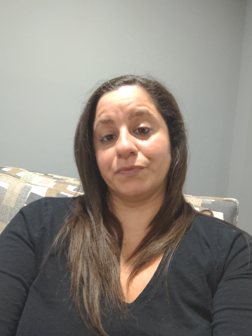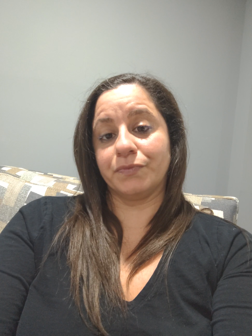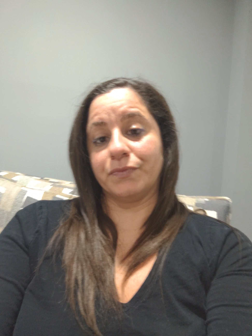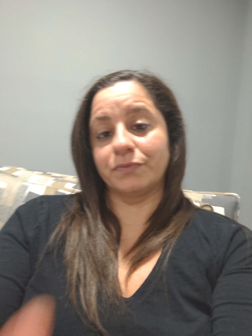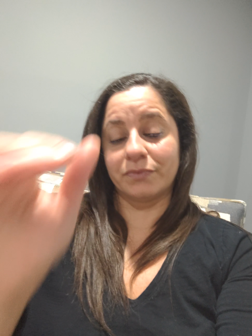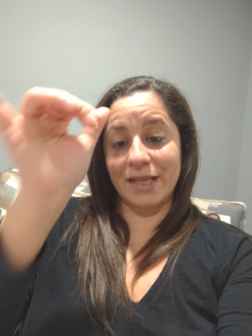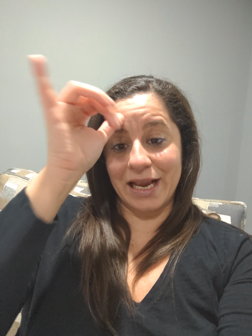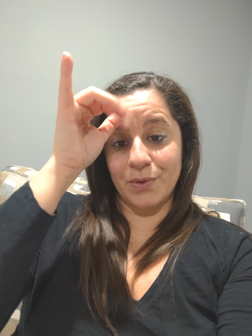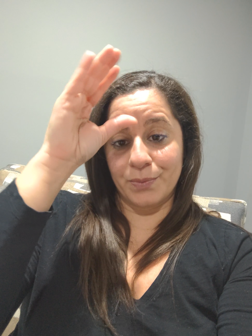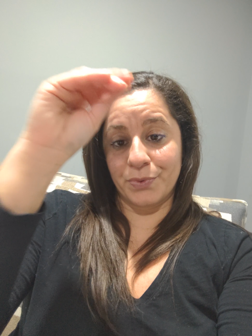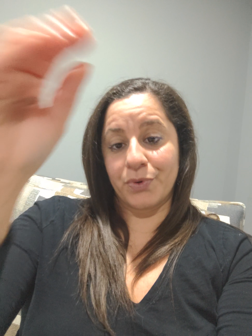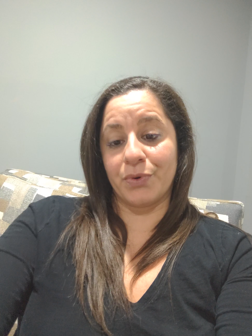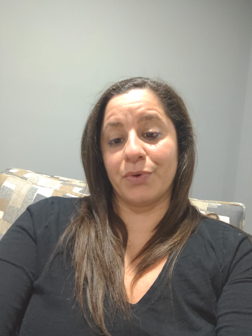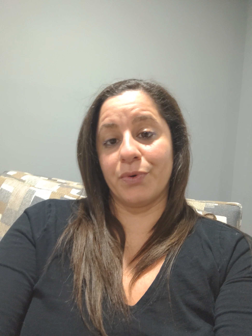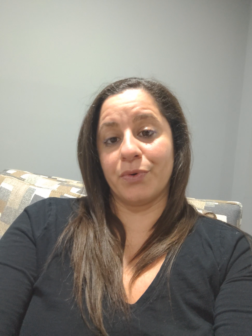cowboy